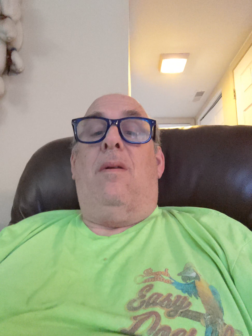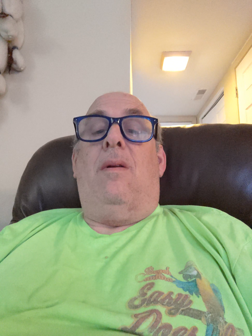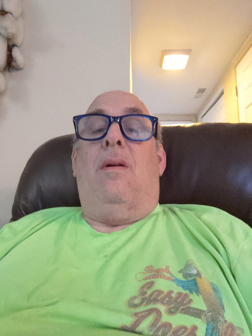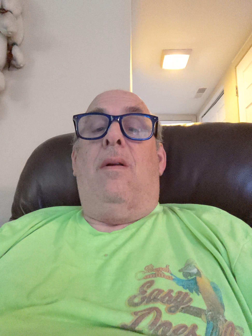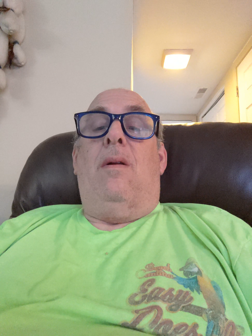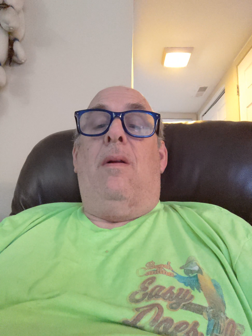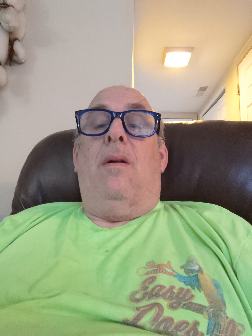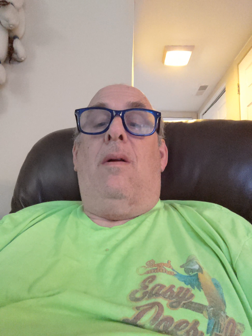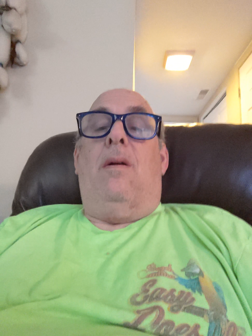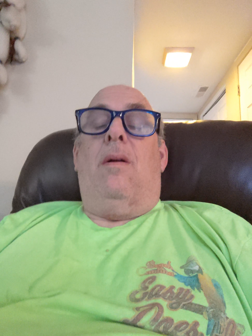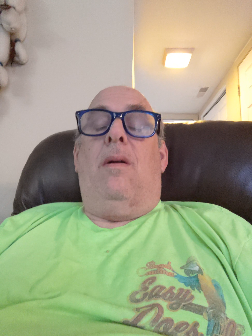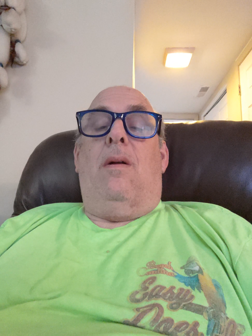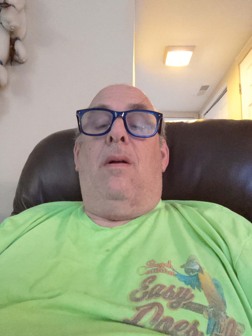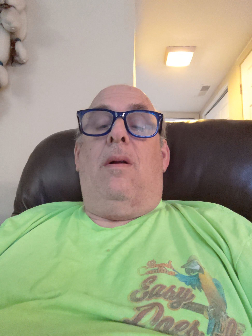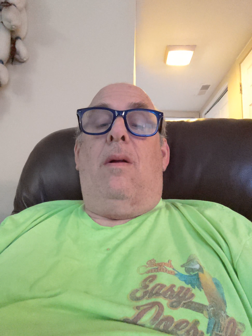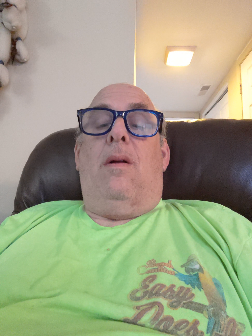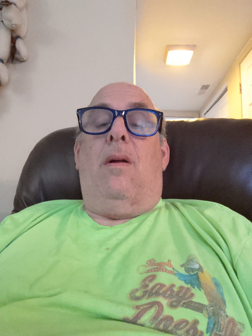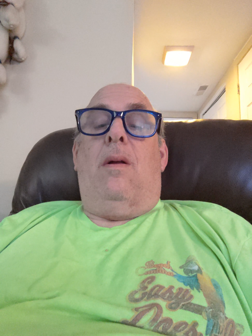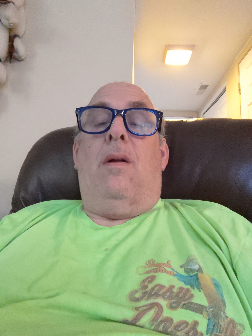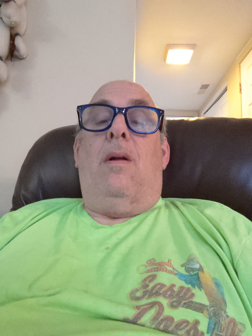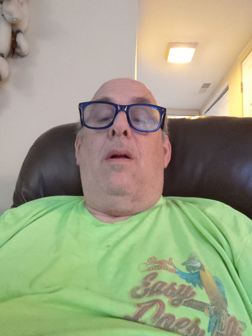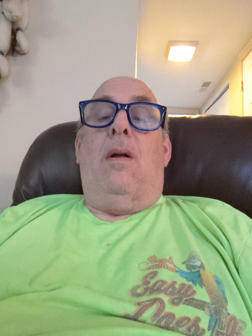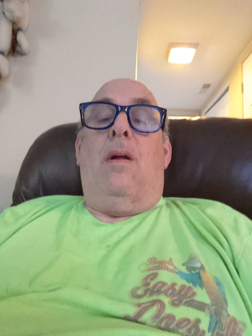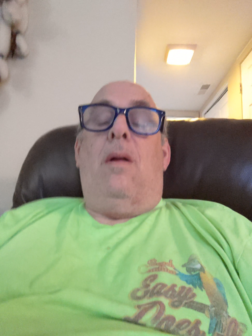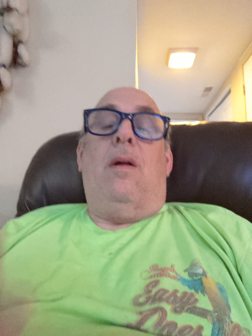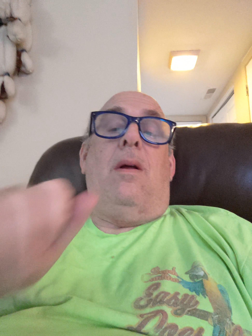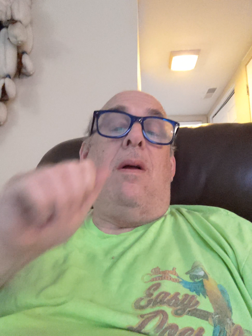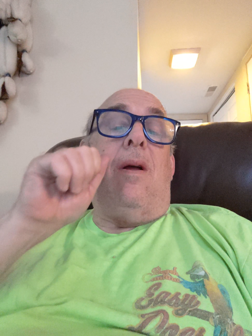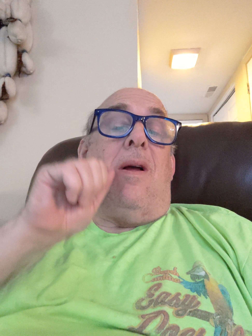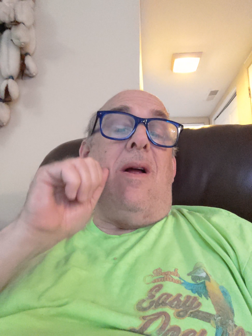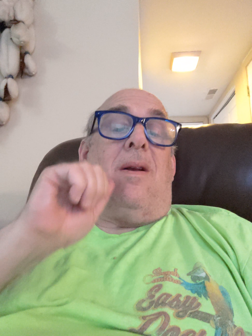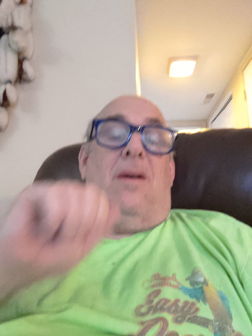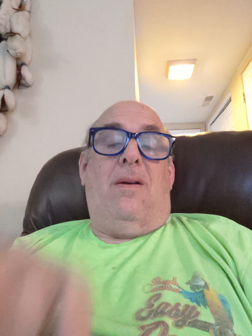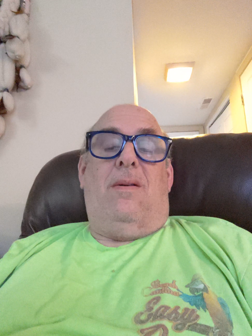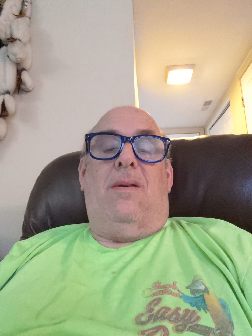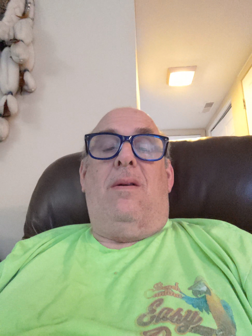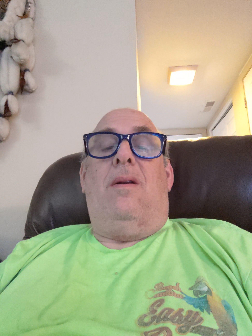aunt